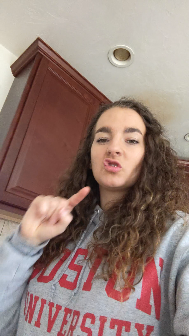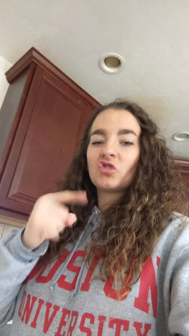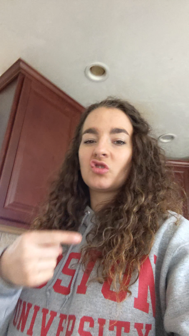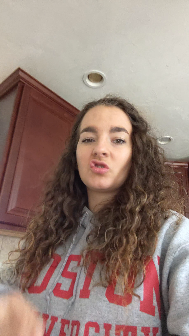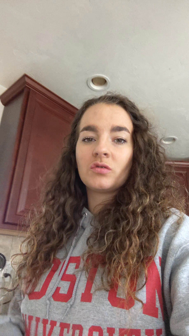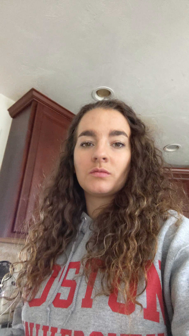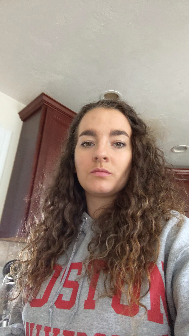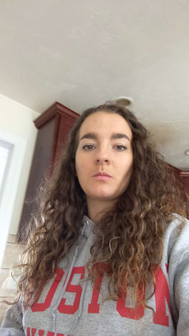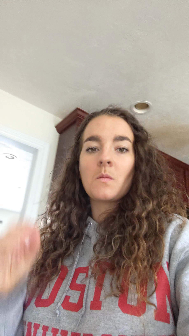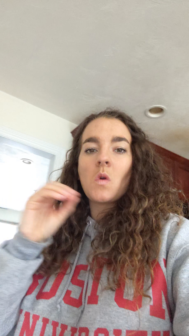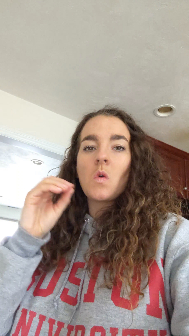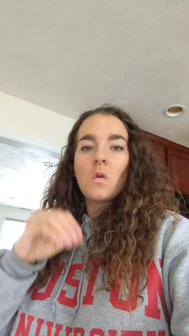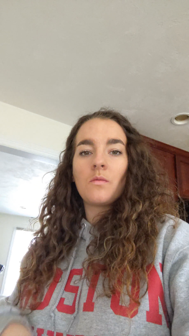more